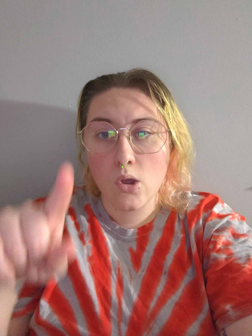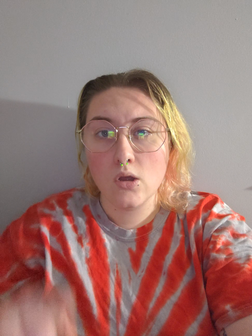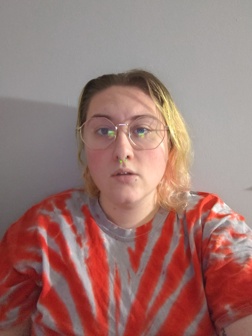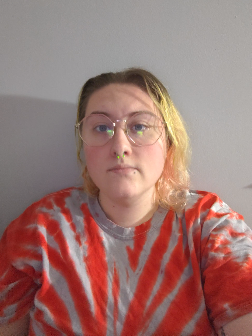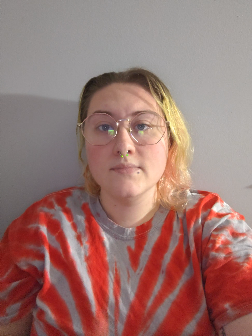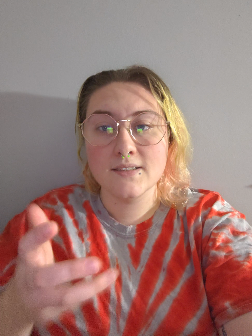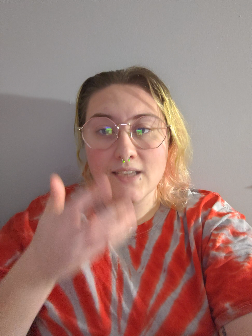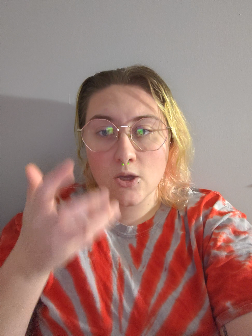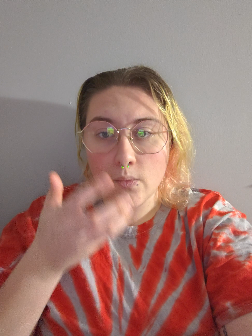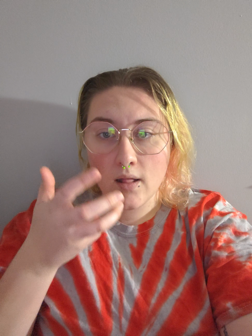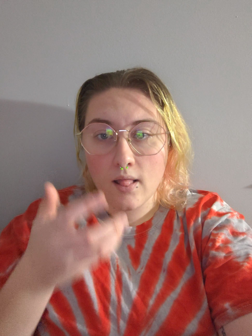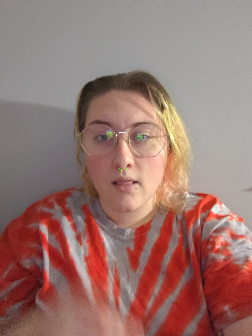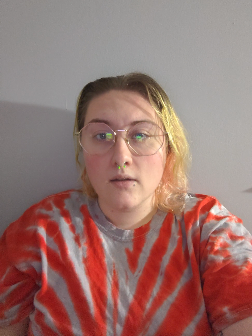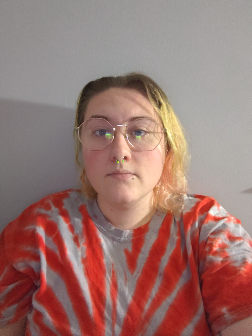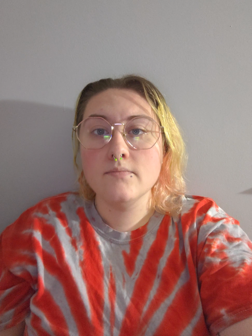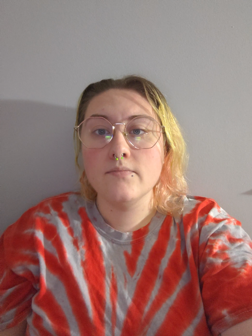cereal